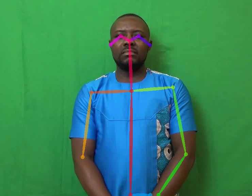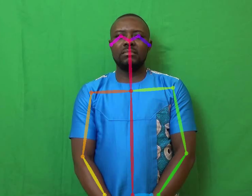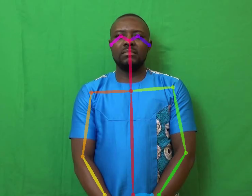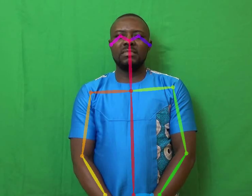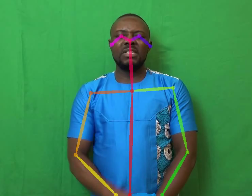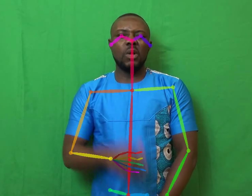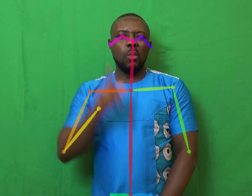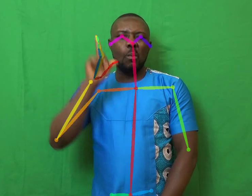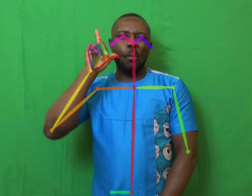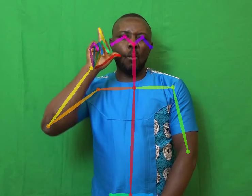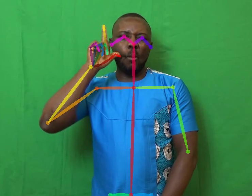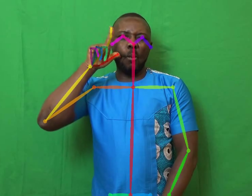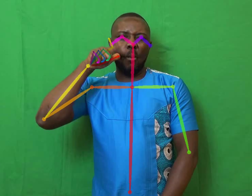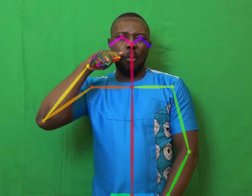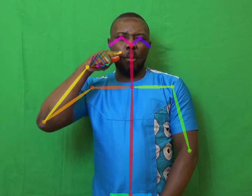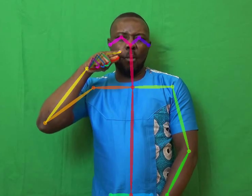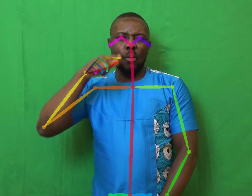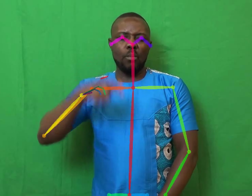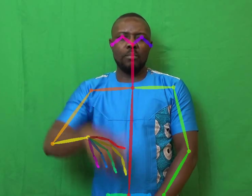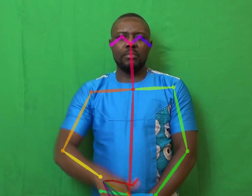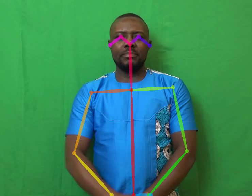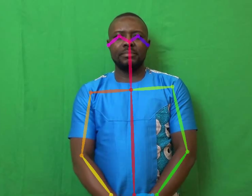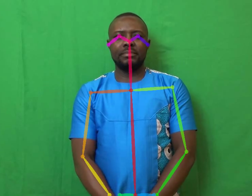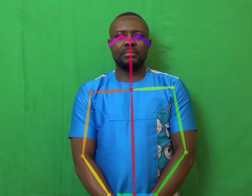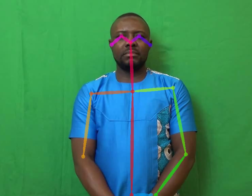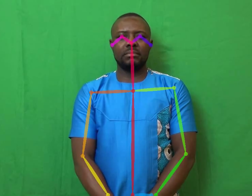lemon